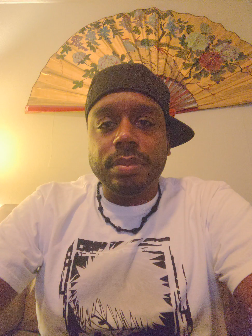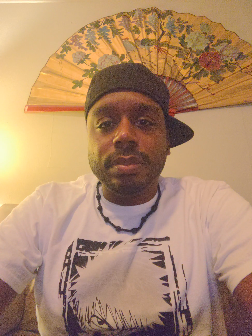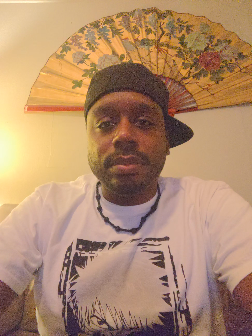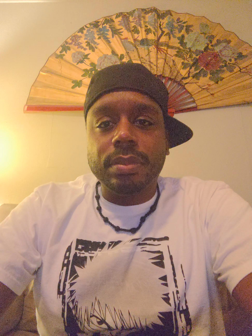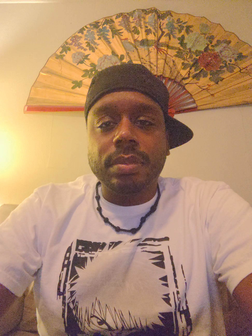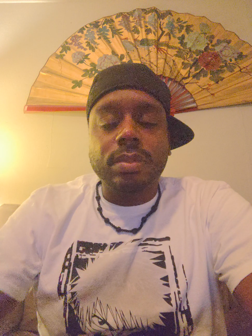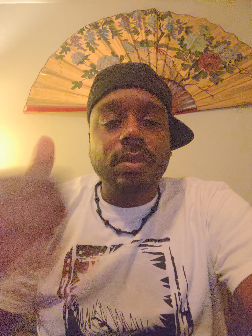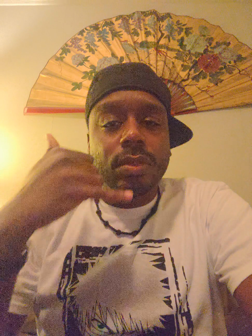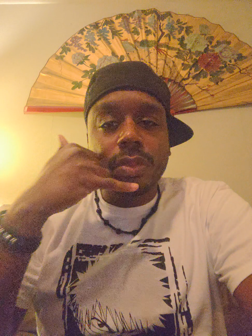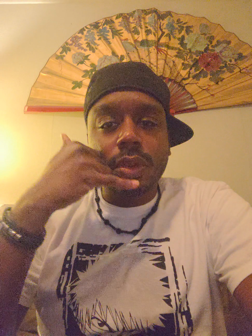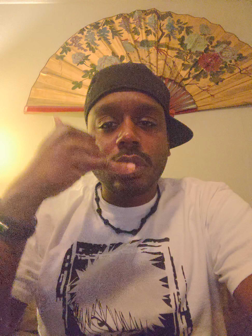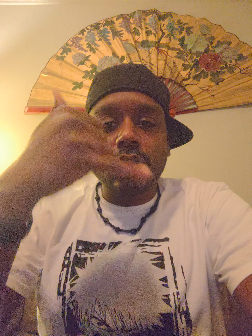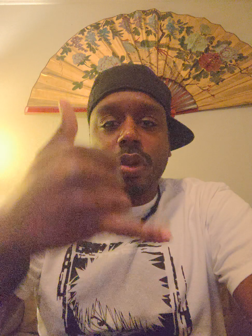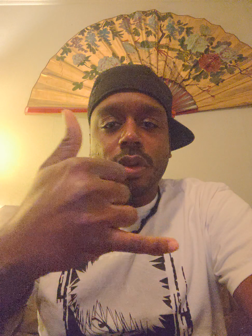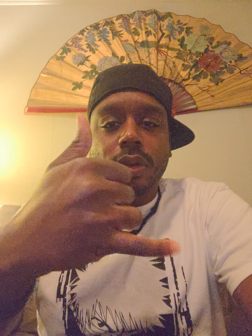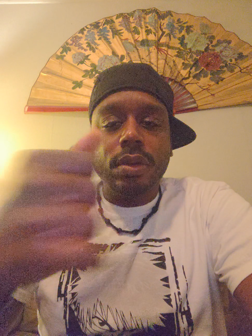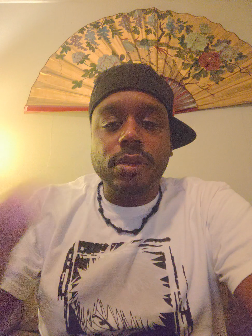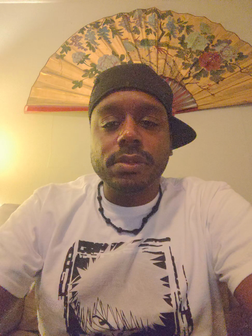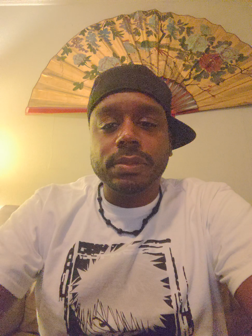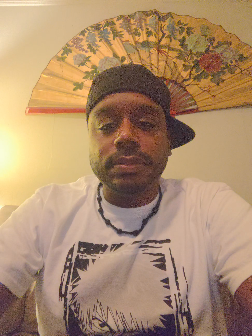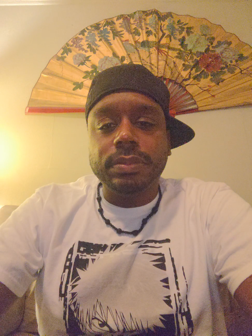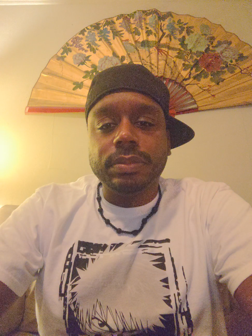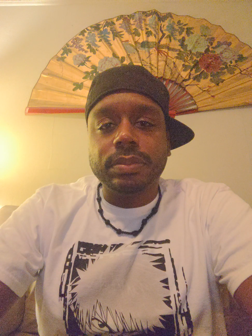call on the phone